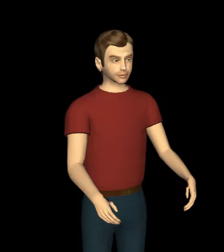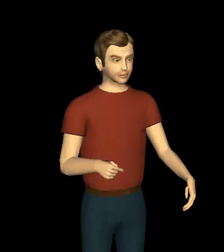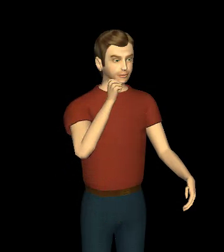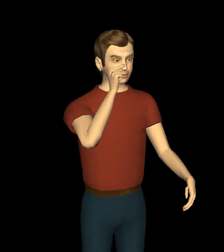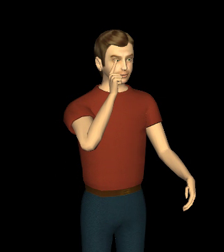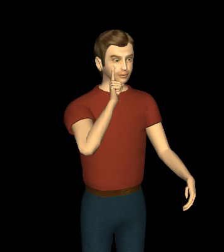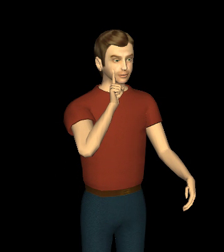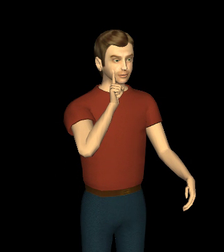ماي